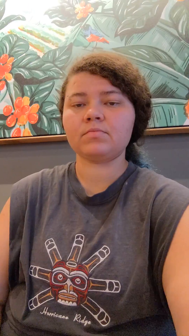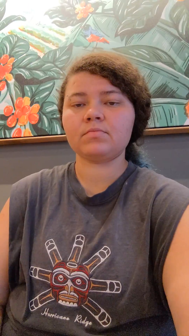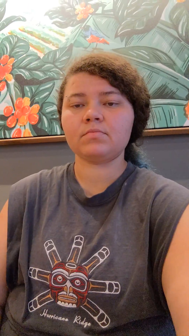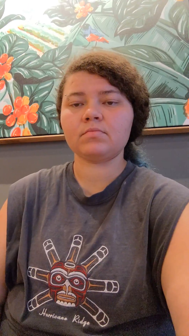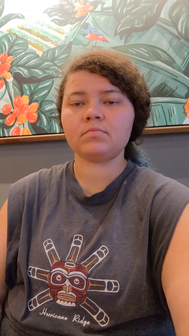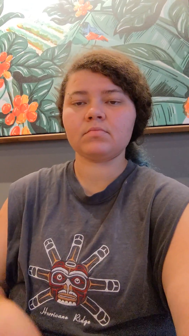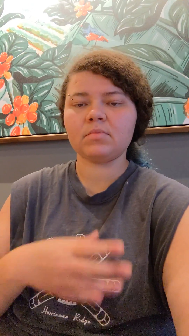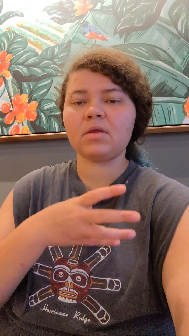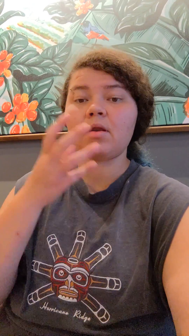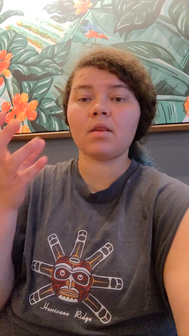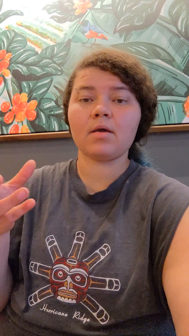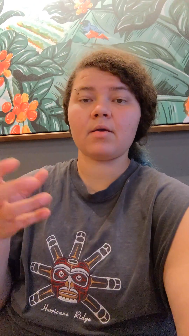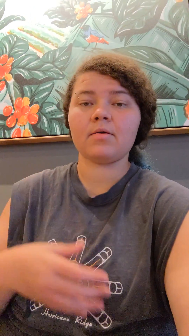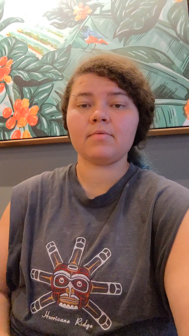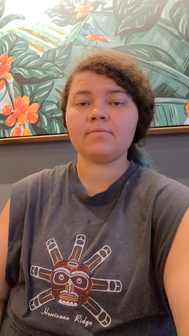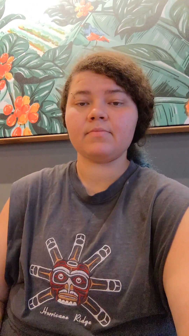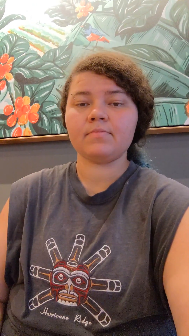a lot